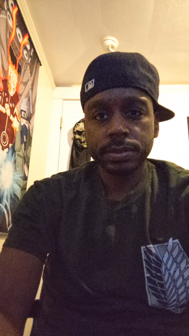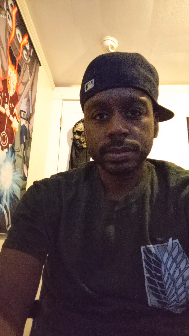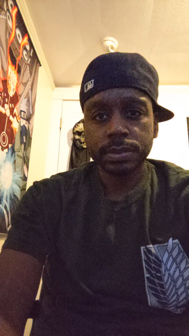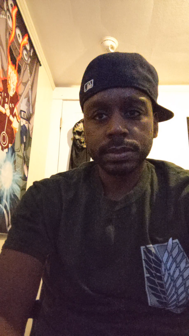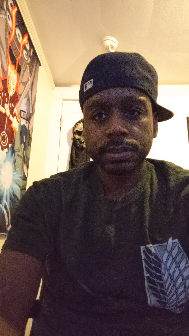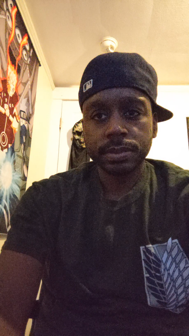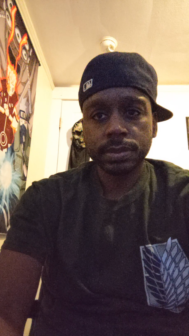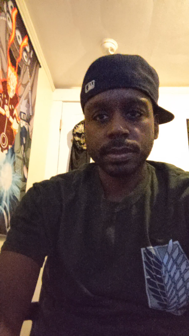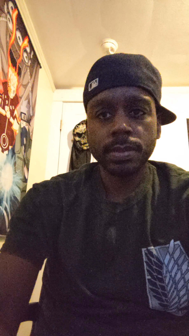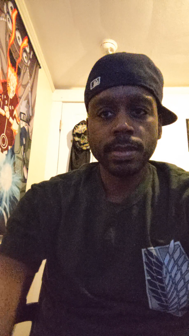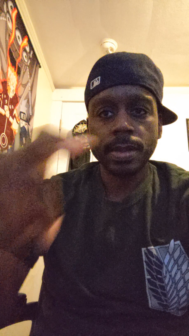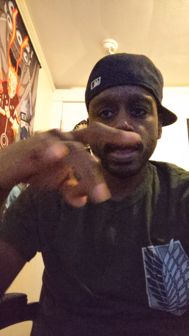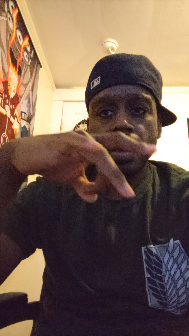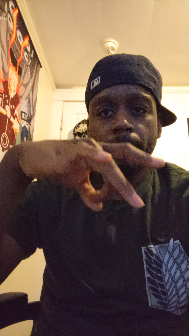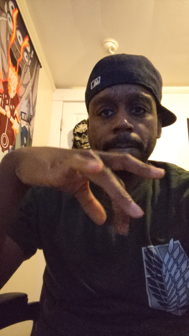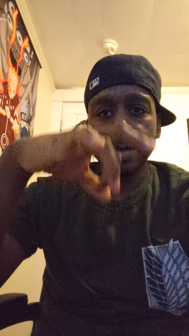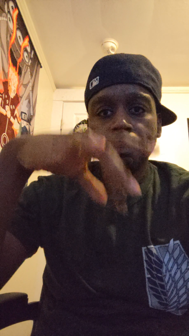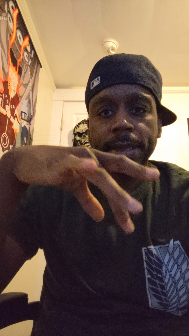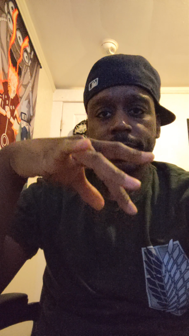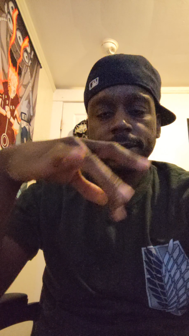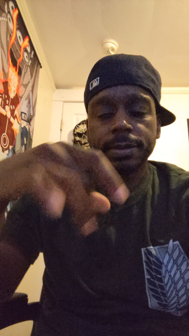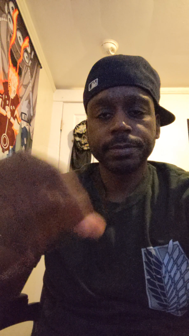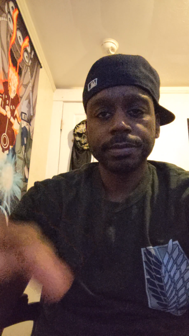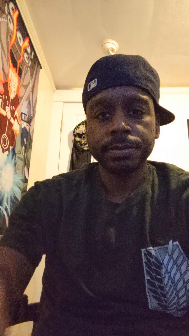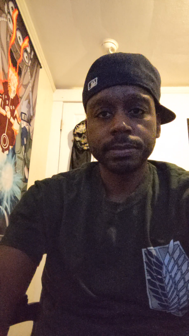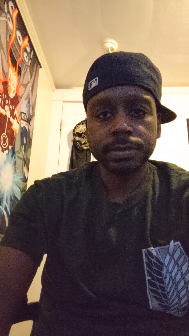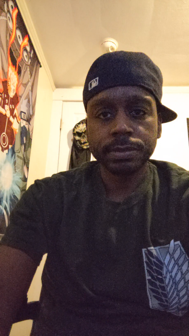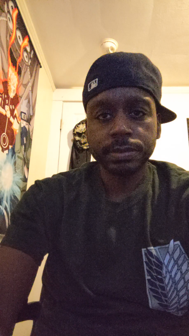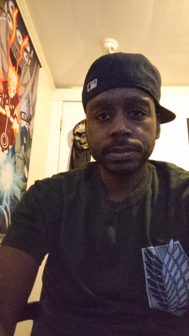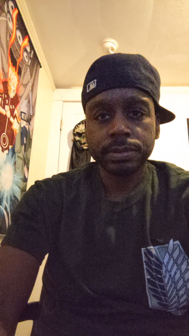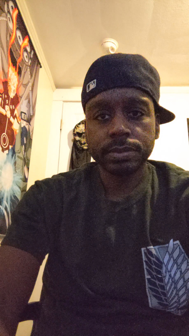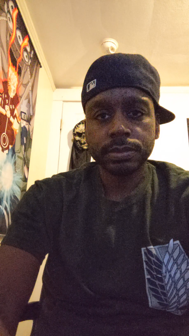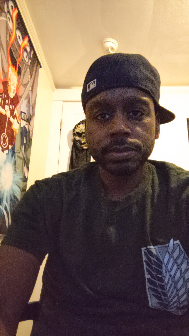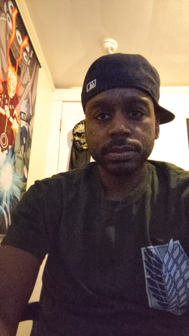pumpkin